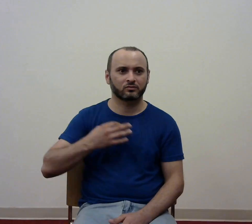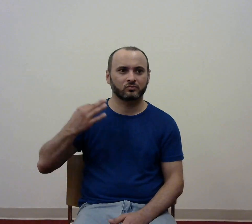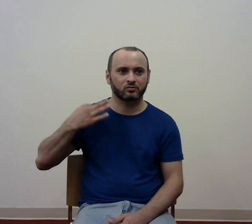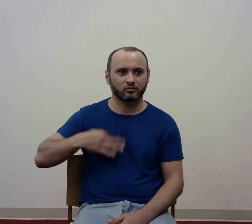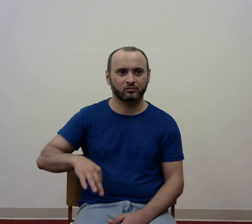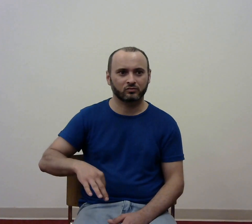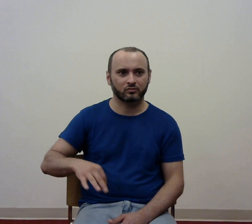oğul